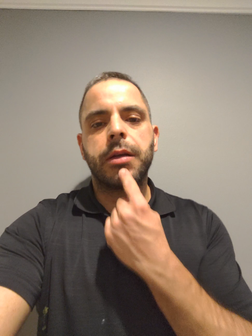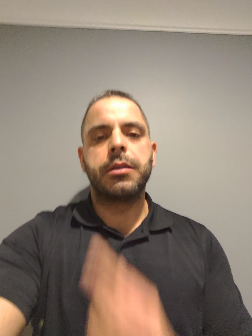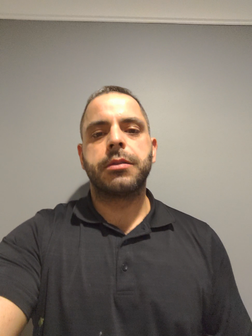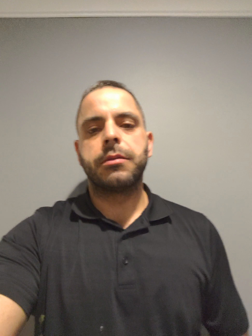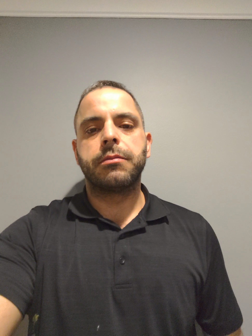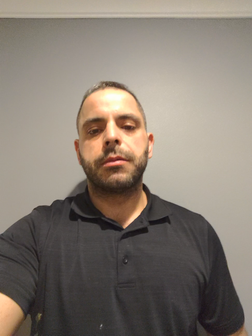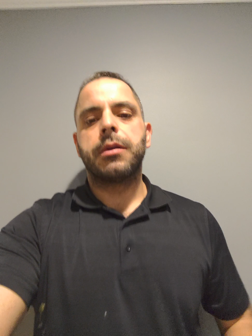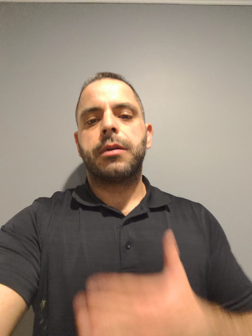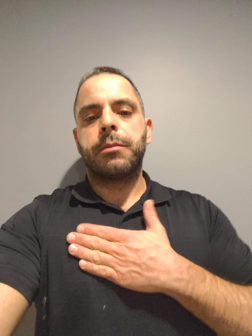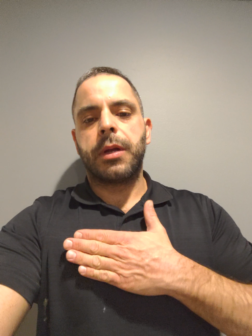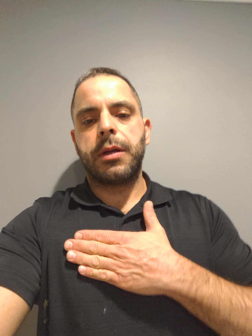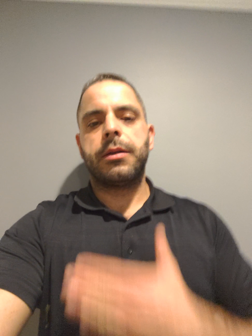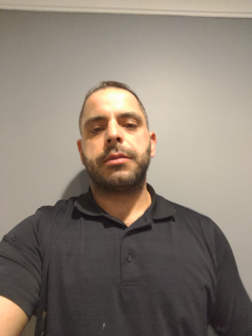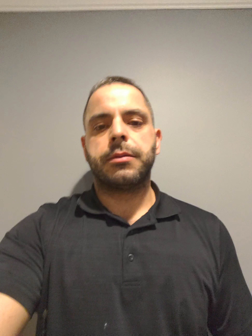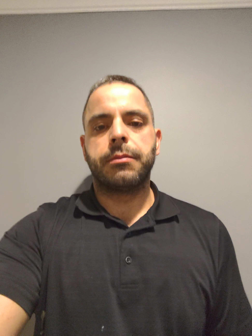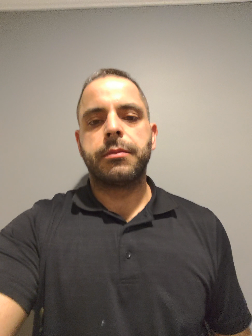my